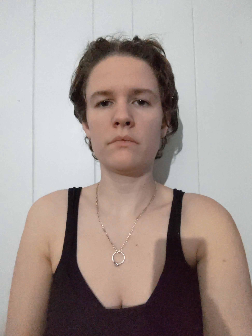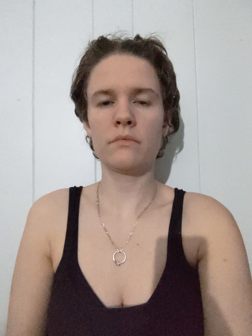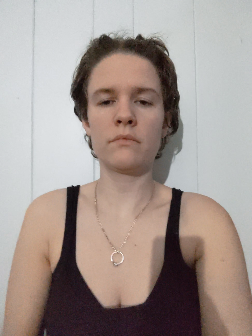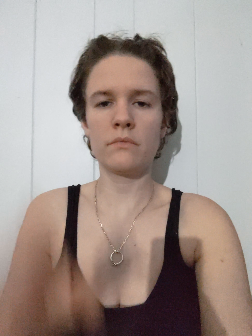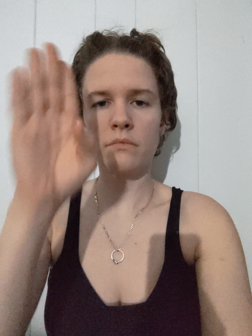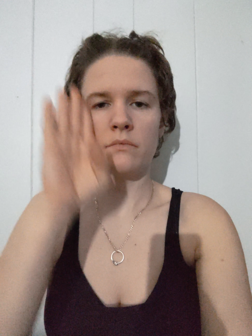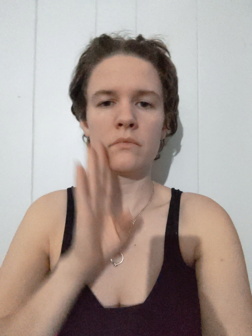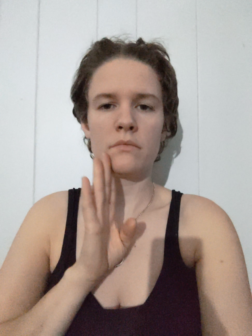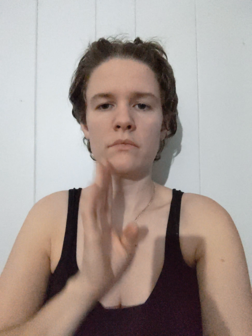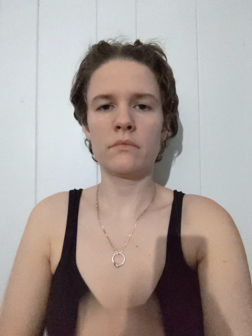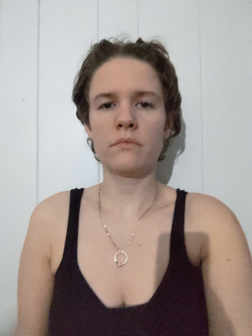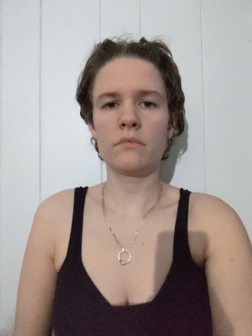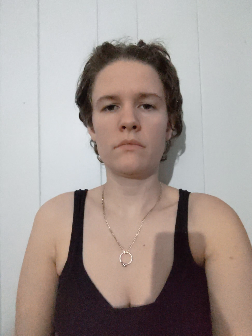brown